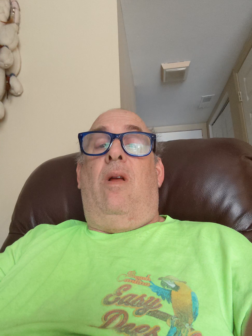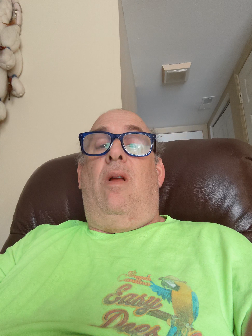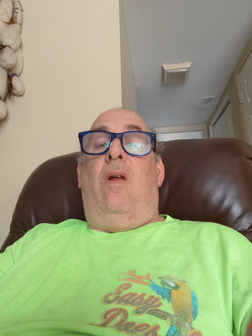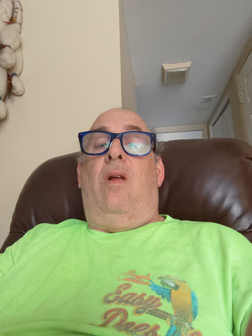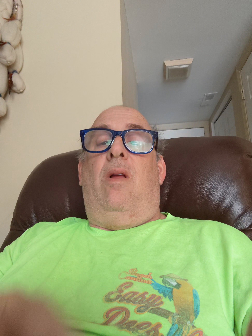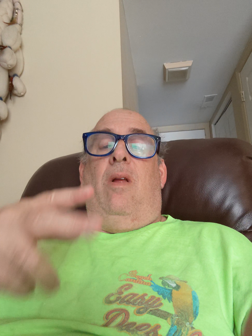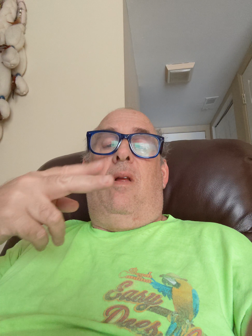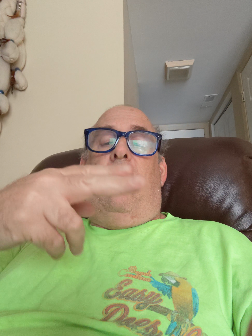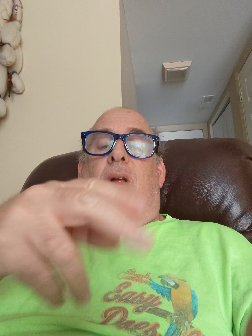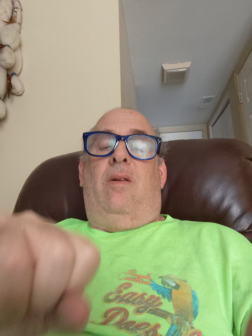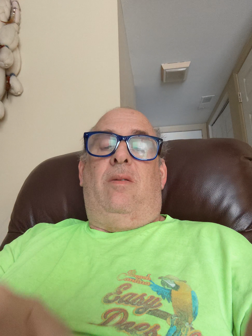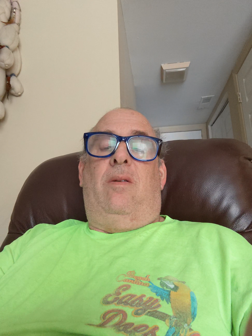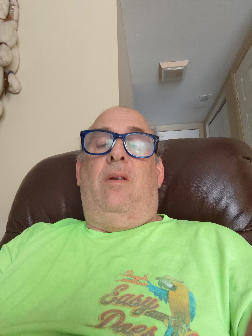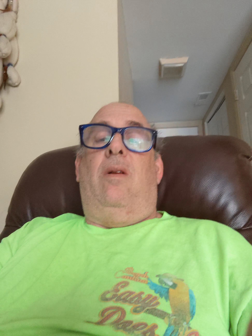scissors